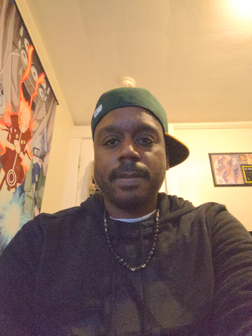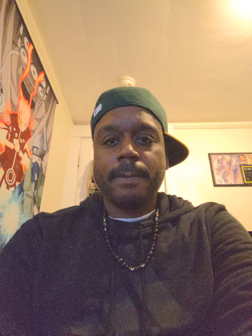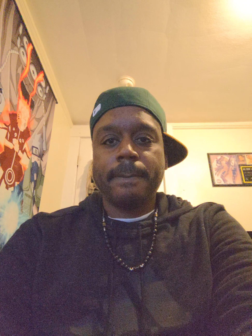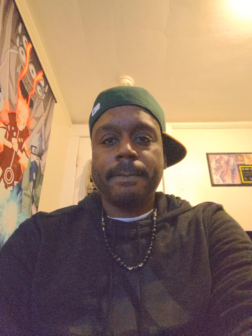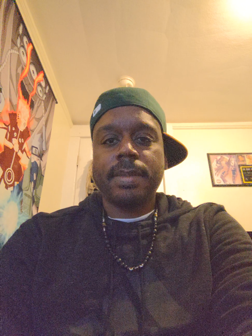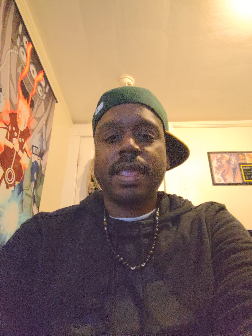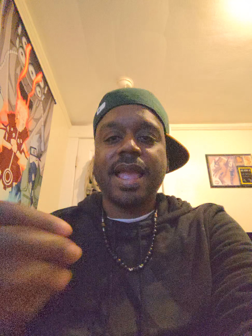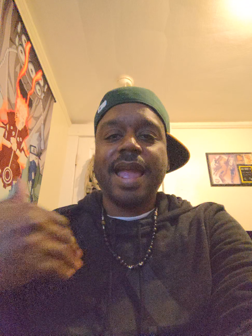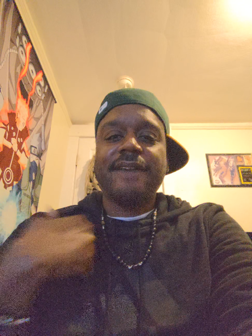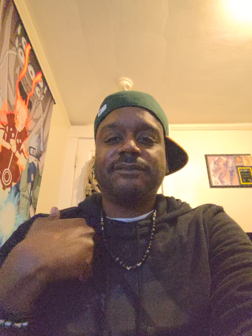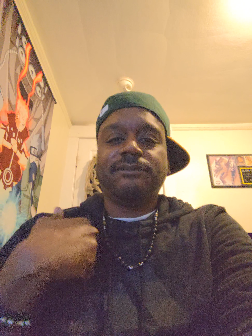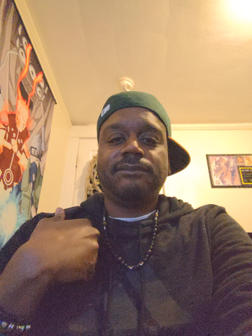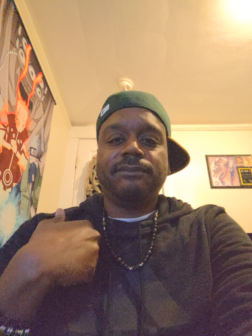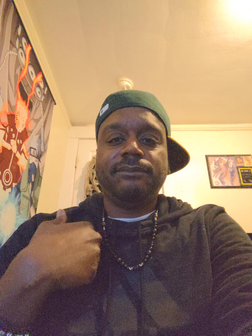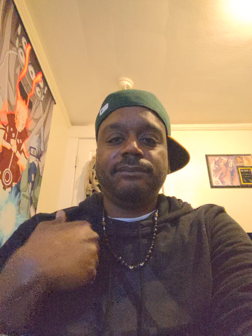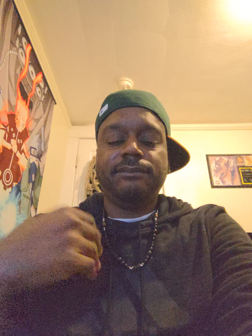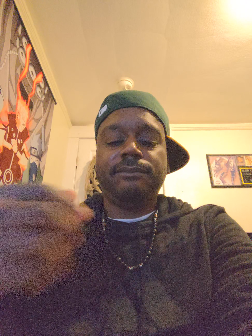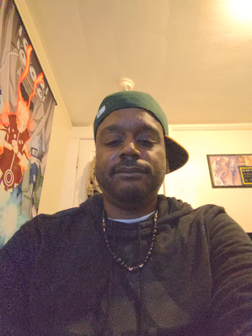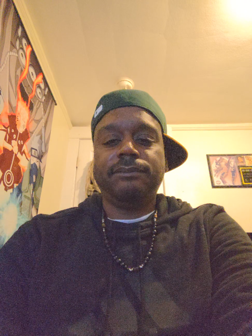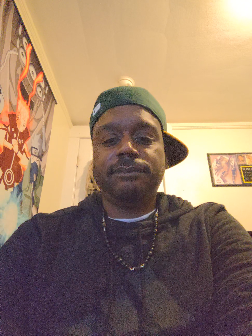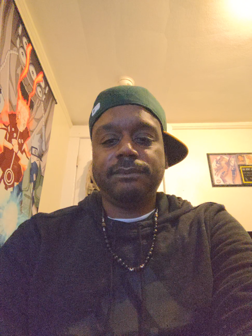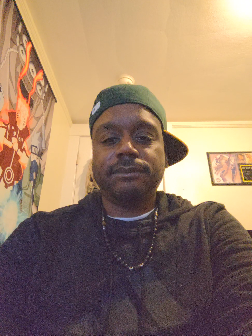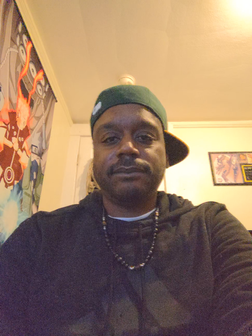have